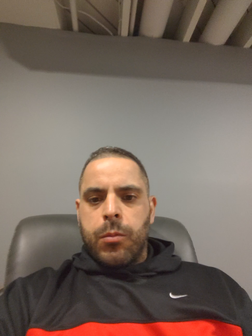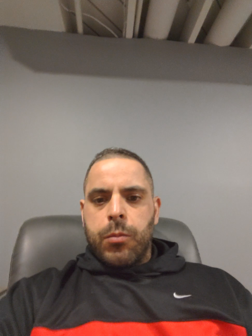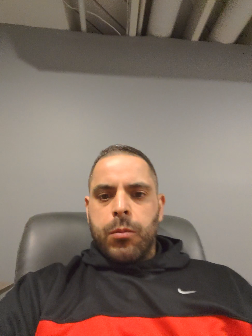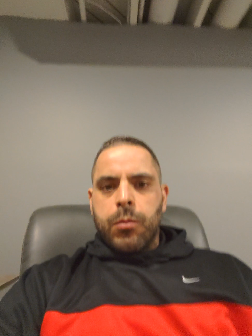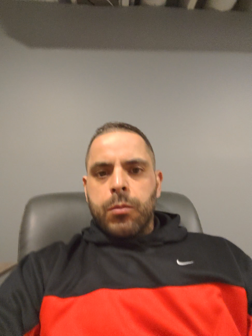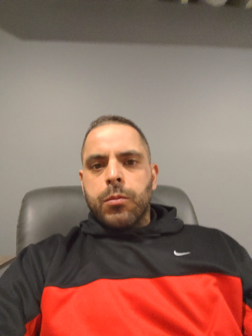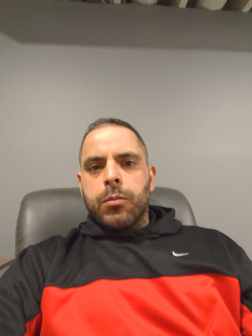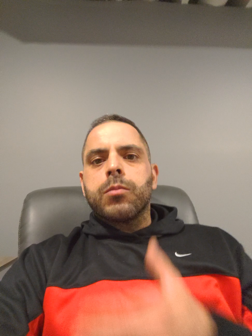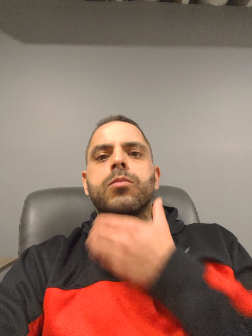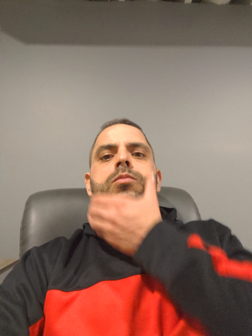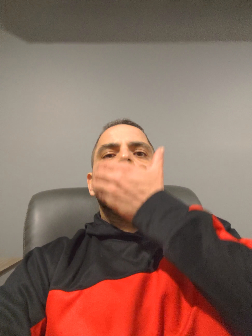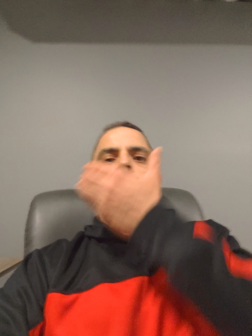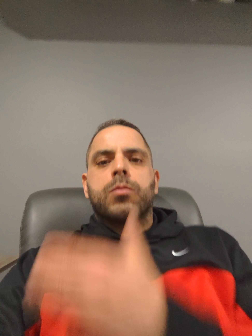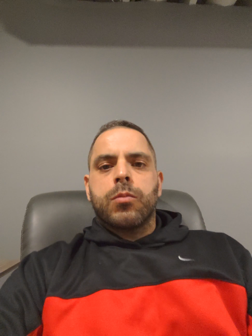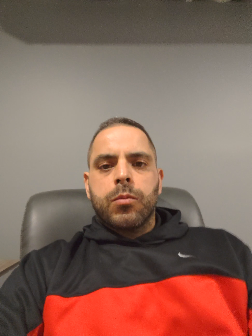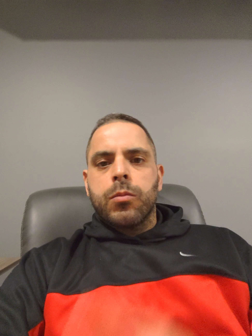giraffe